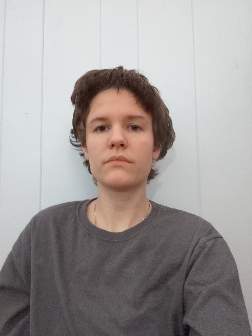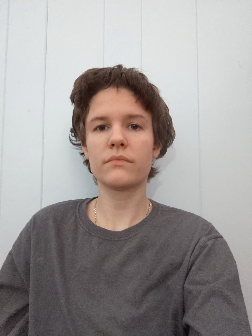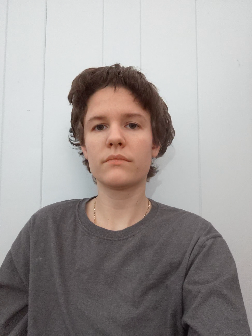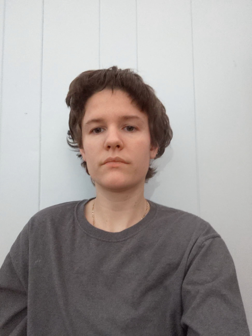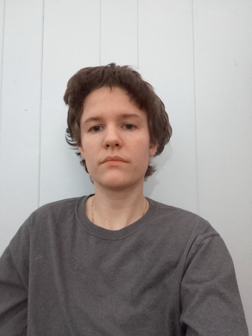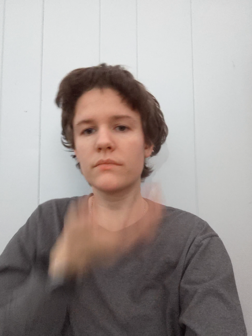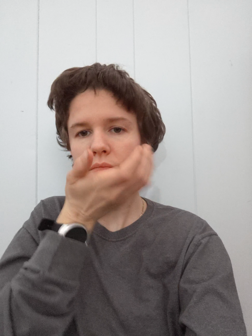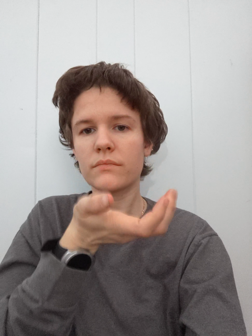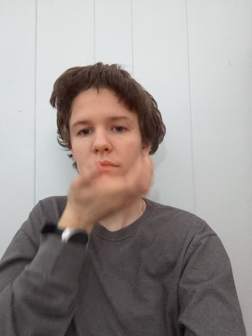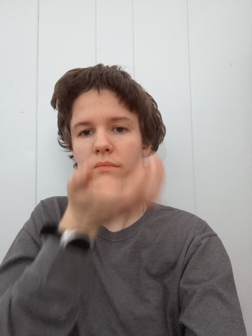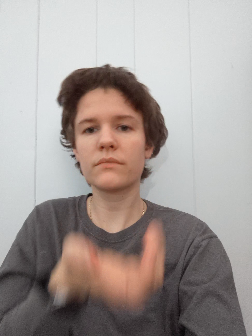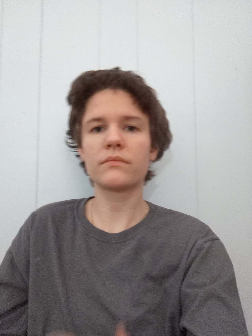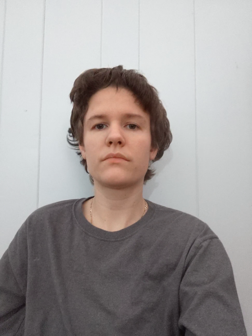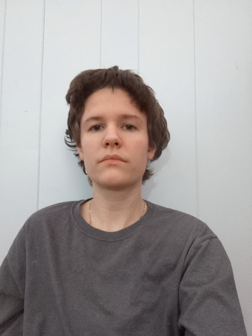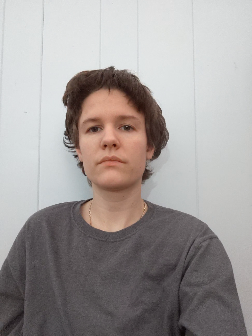grass